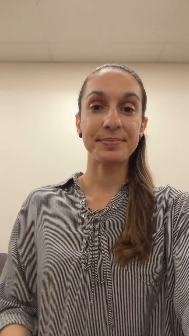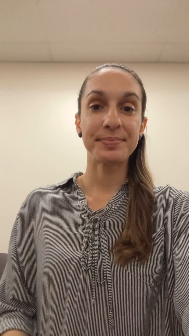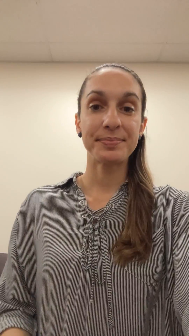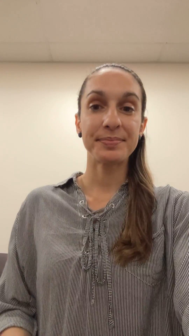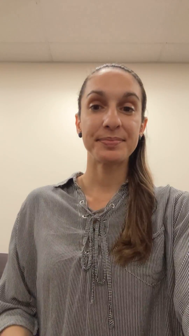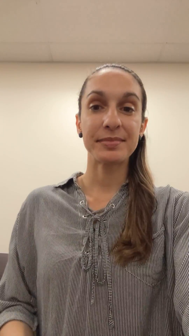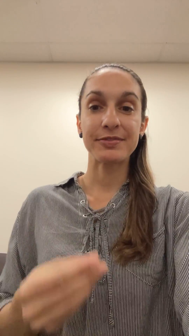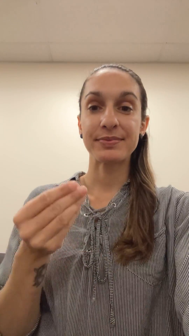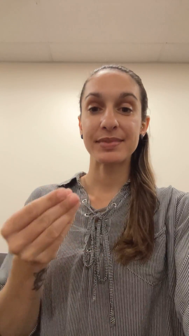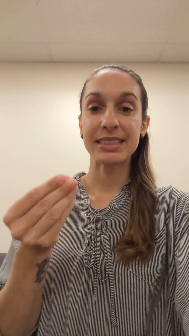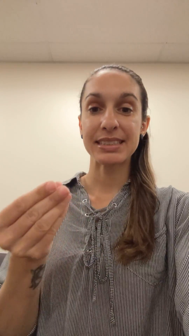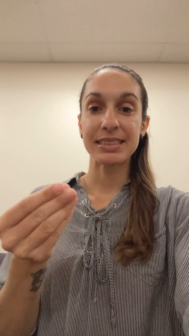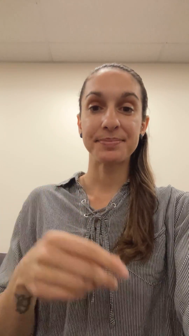feed